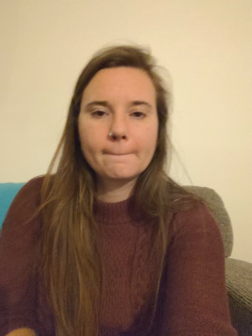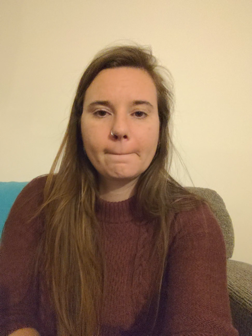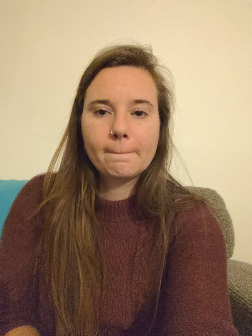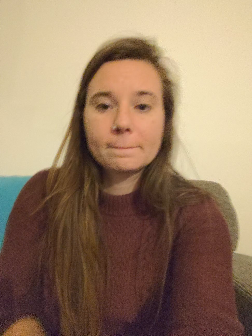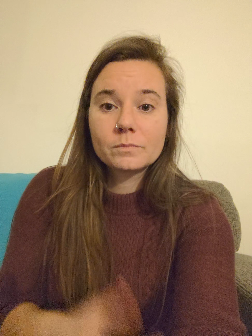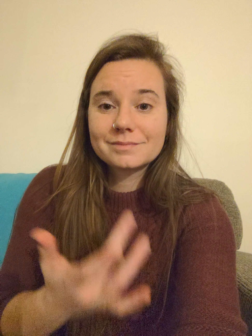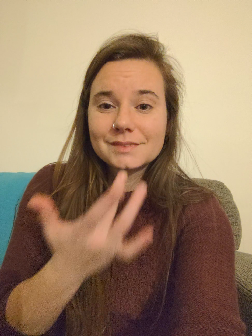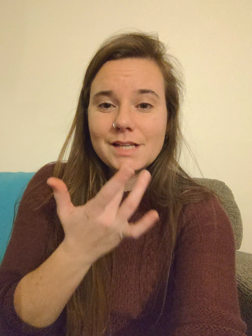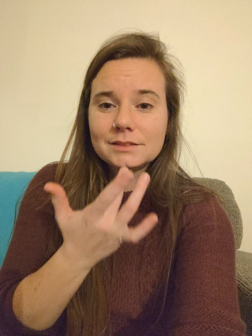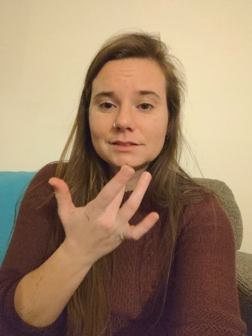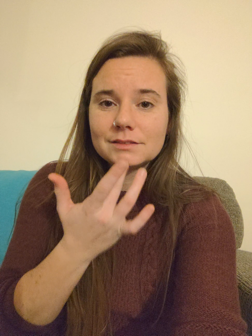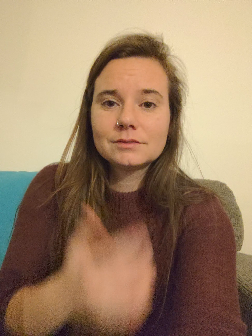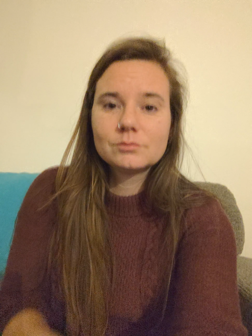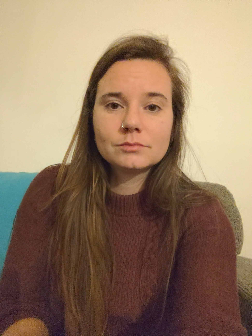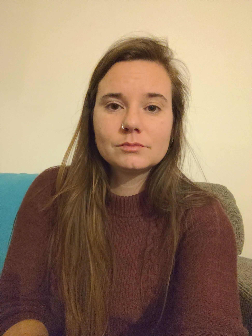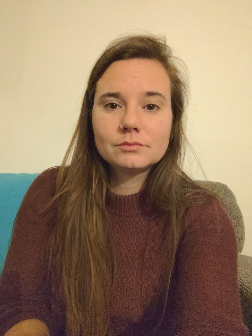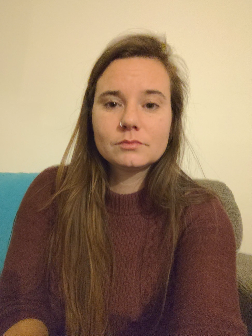taste